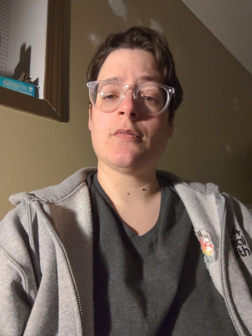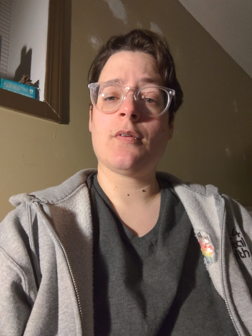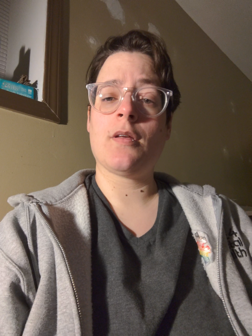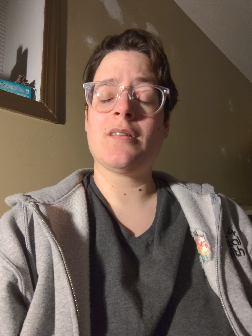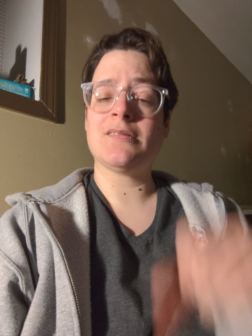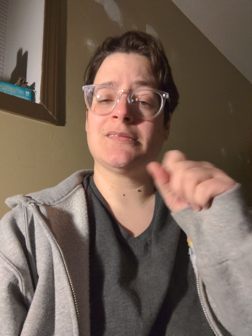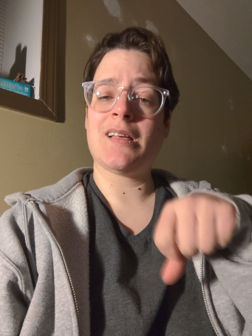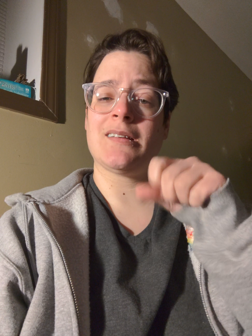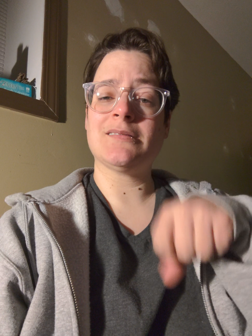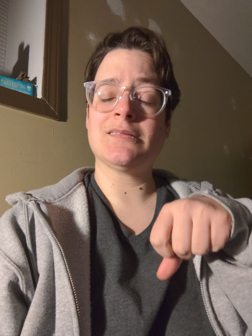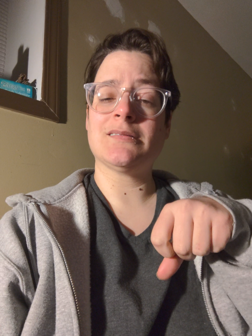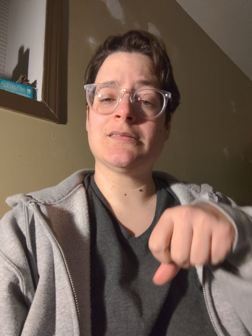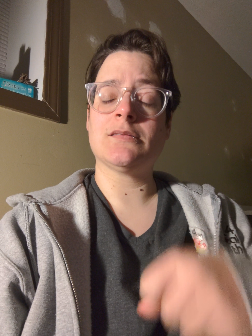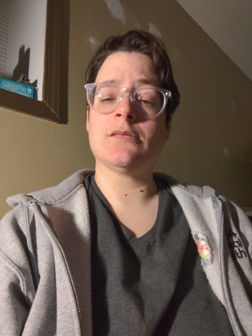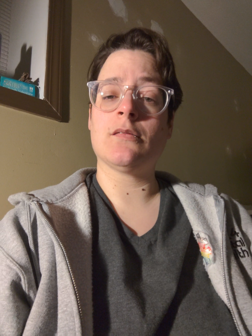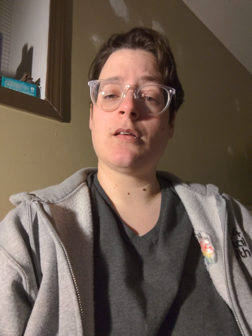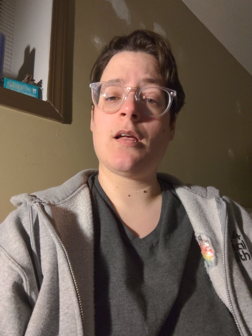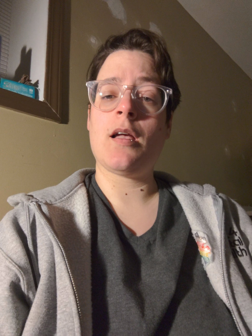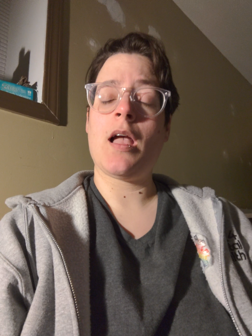yes